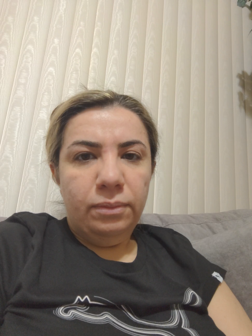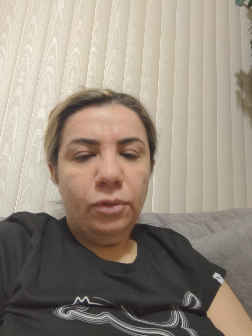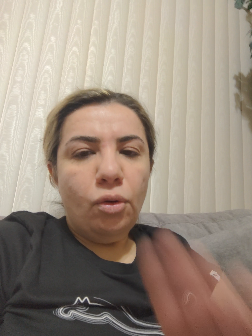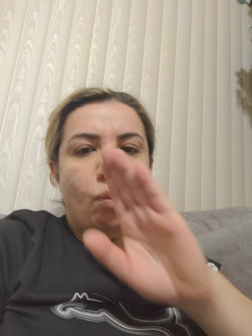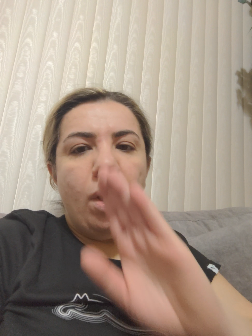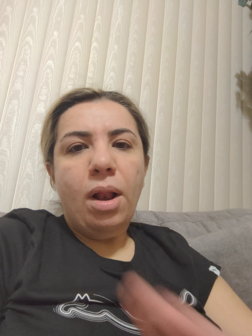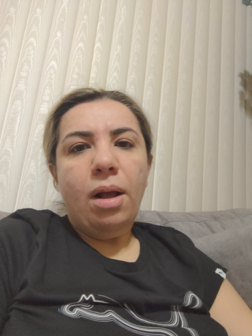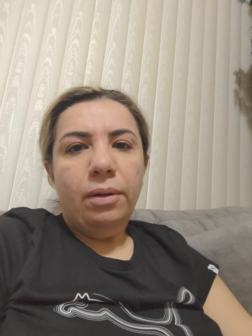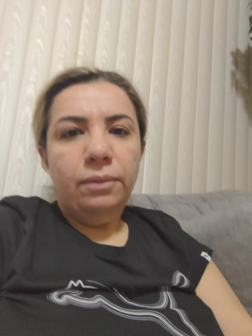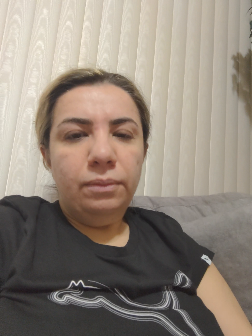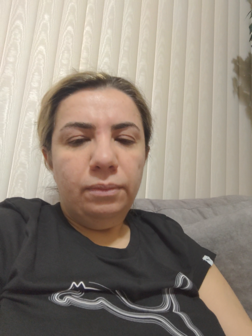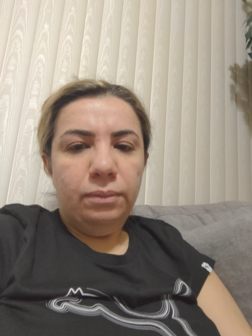quiet